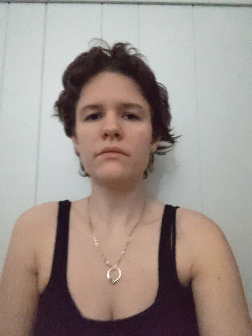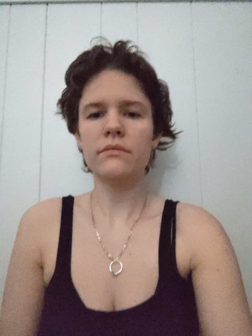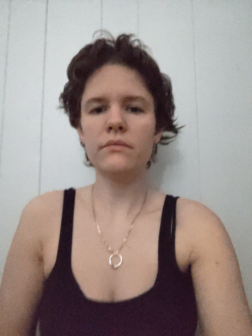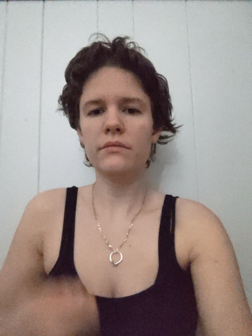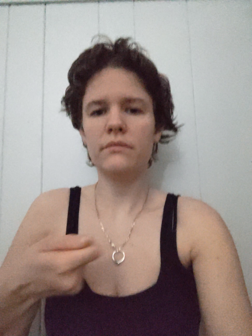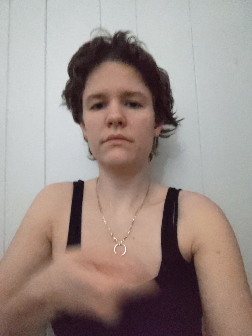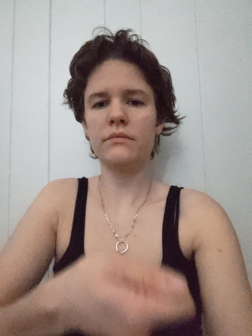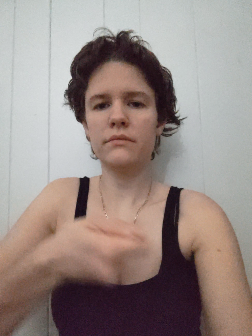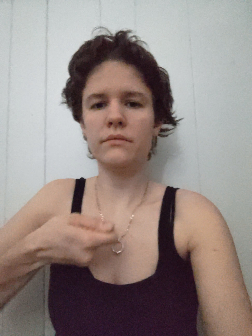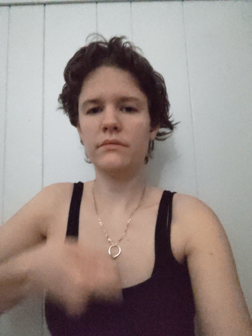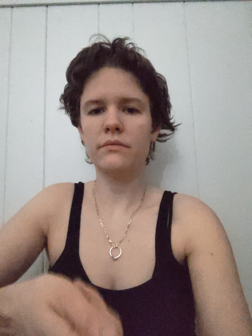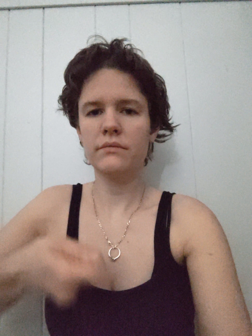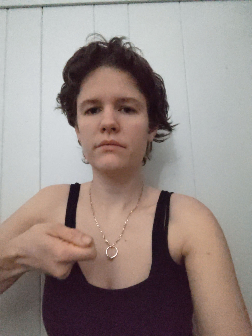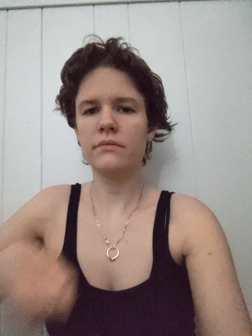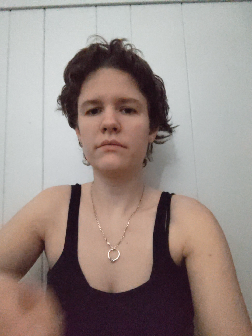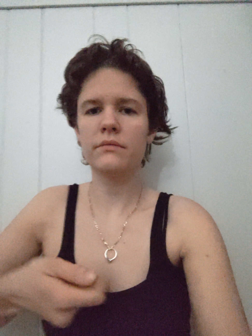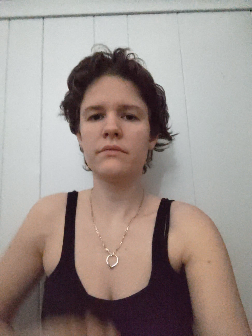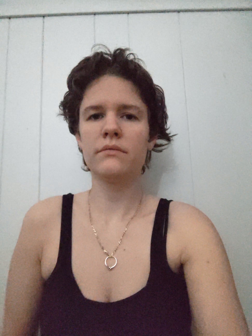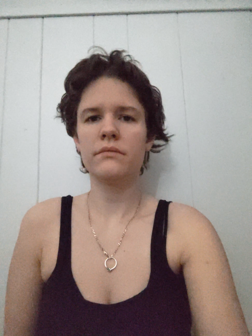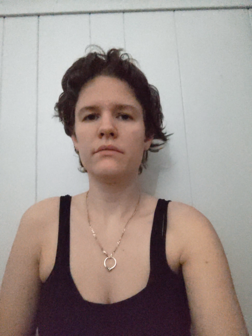vacuum